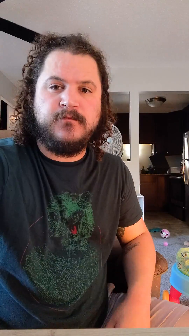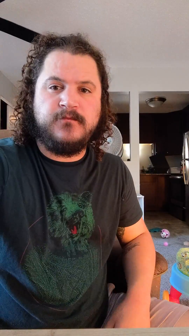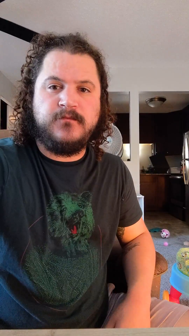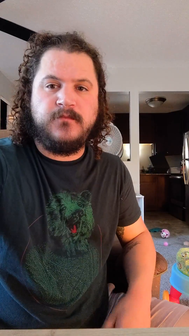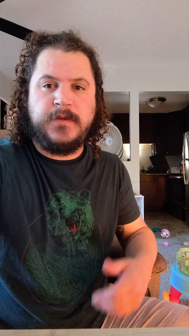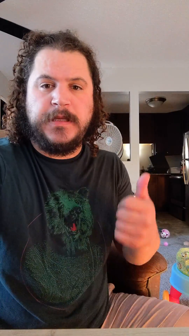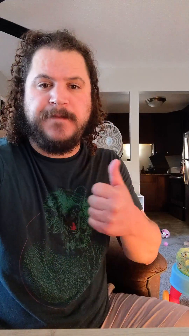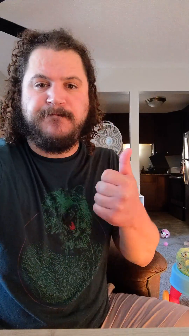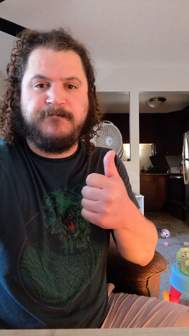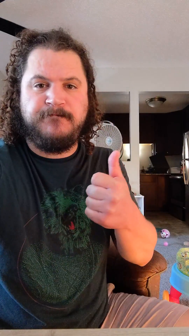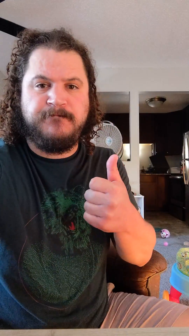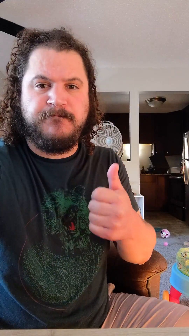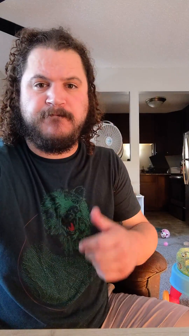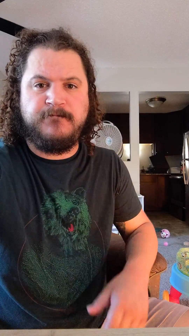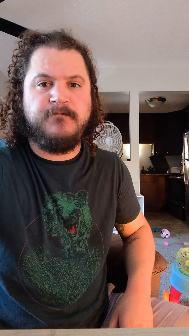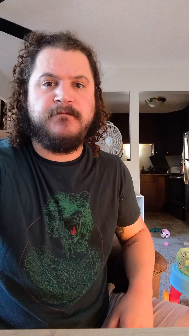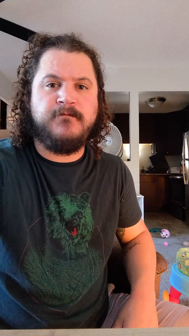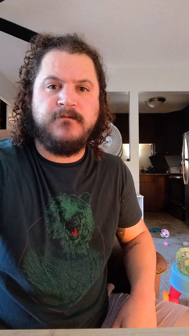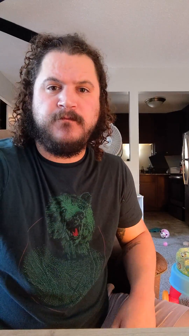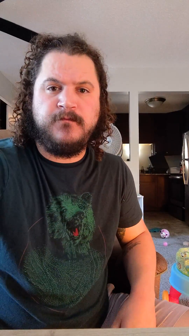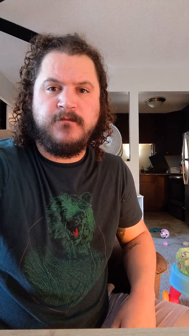game